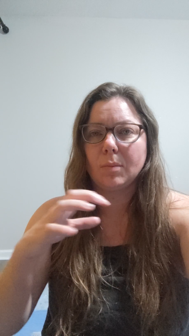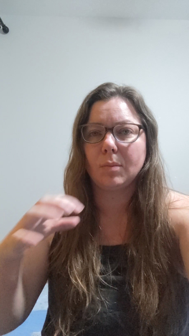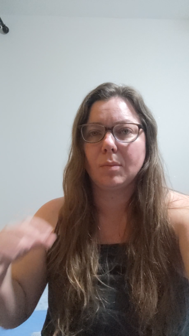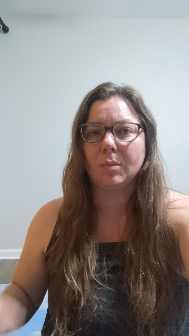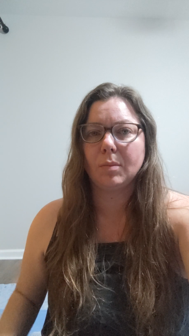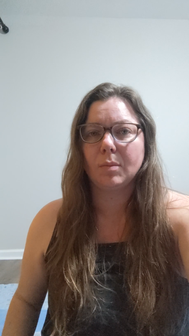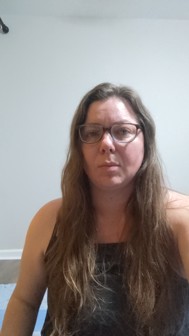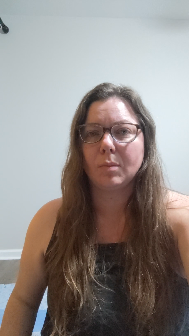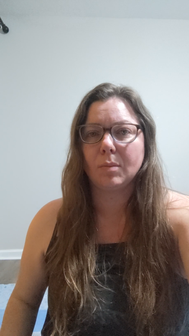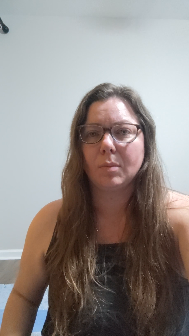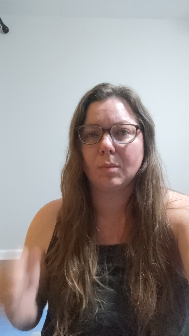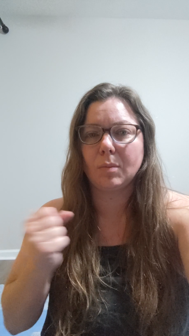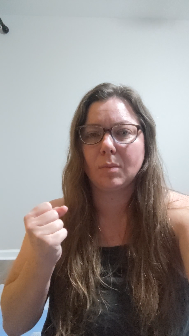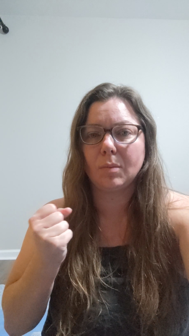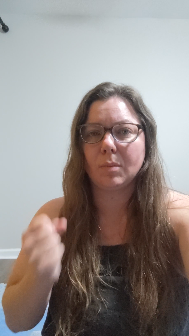cold